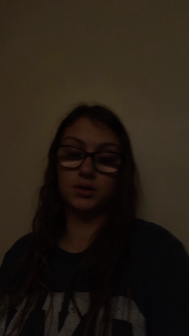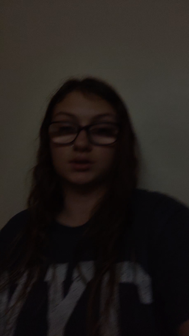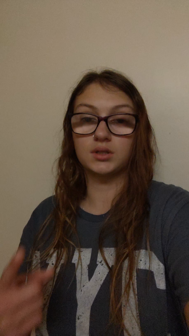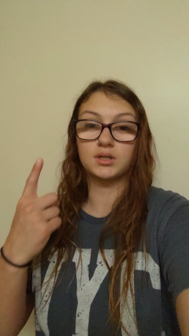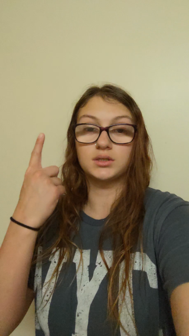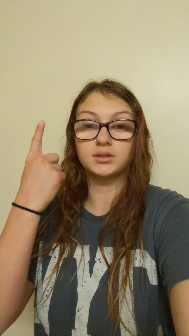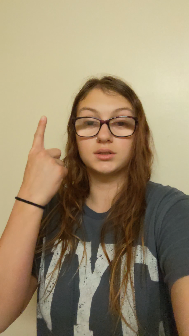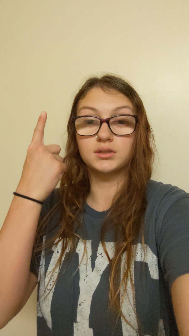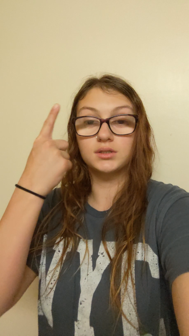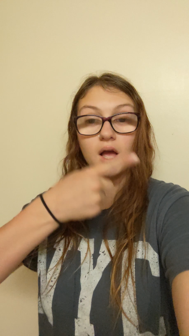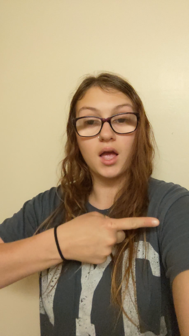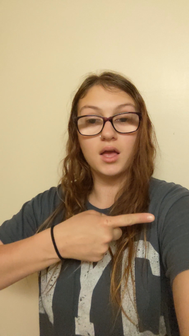day